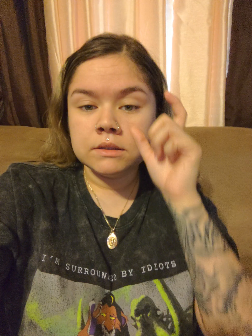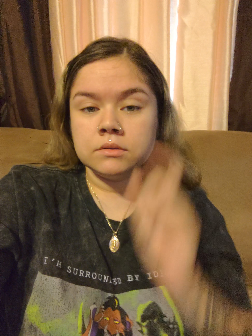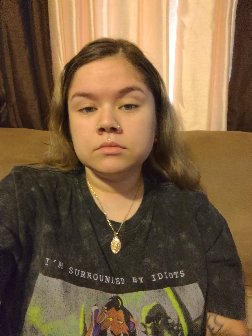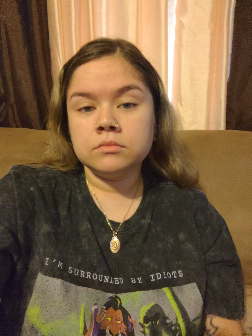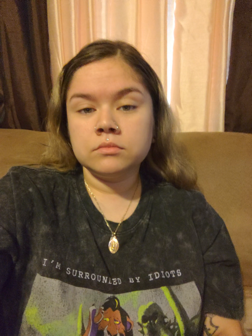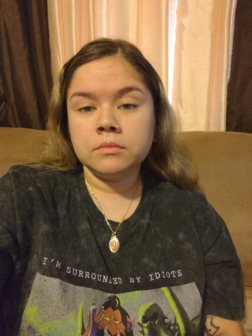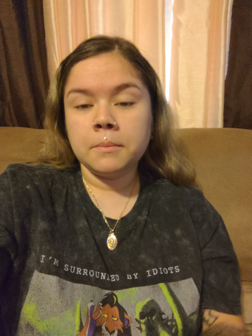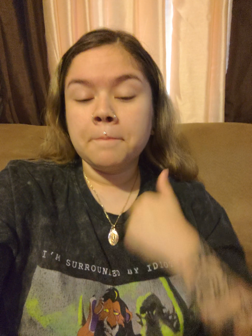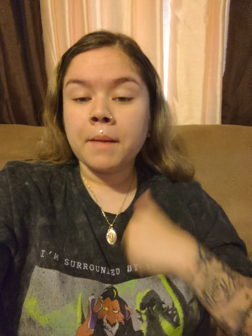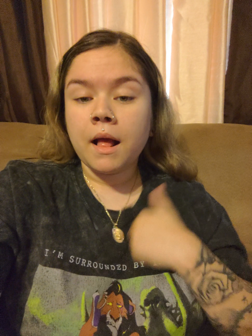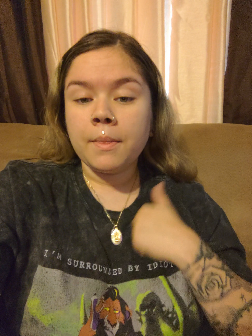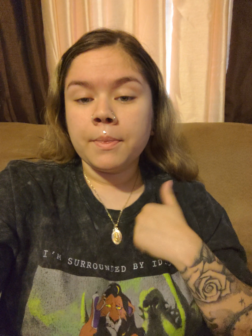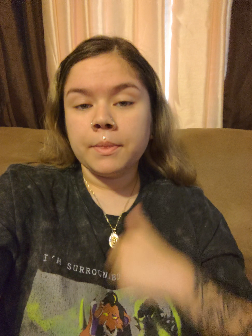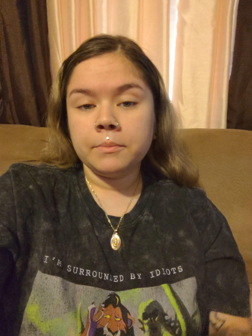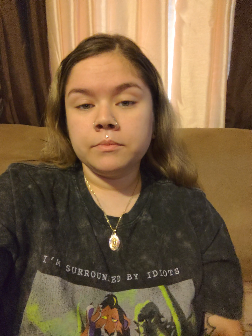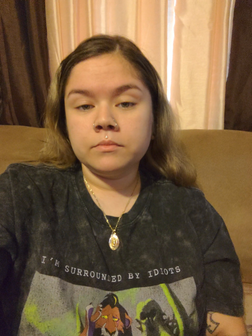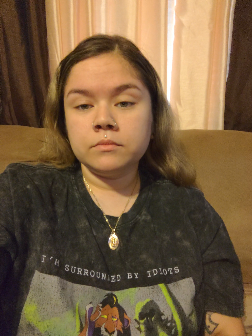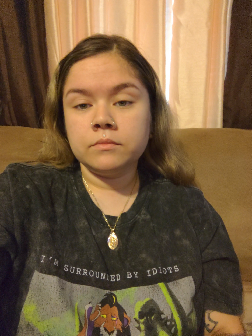bathtub